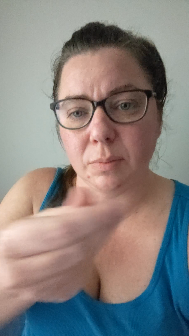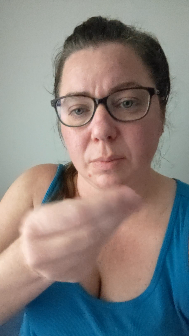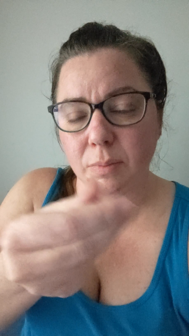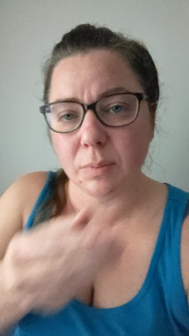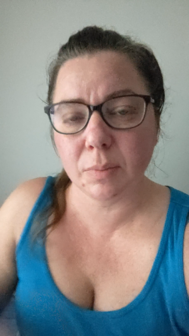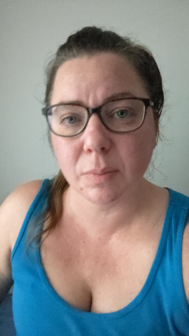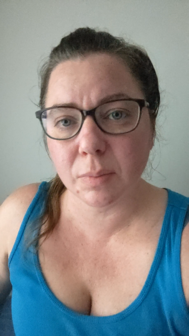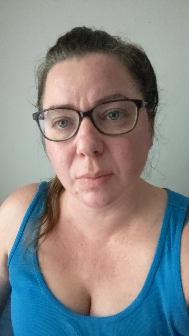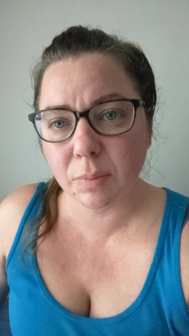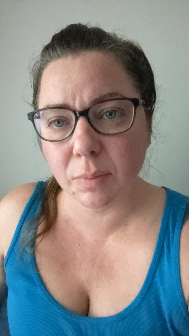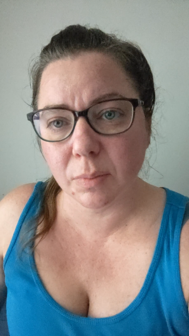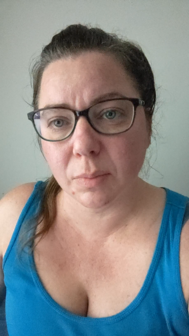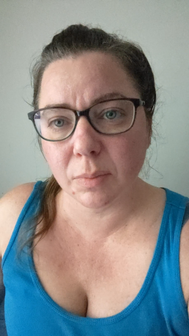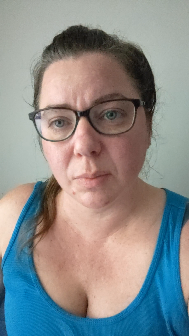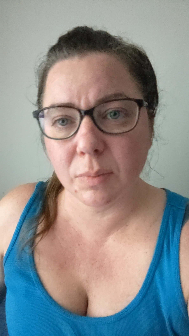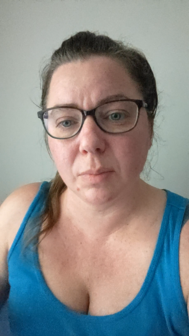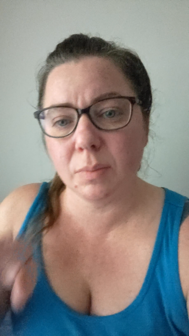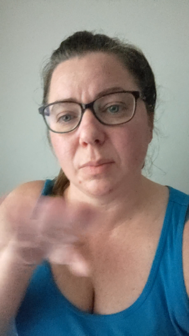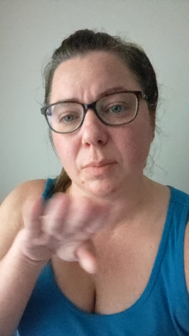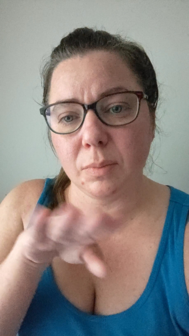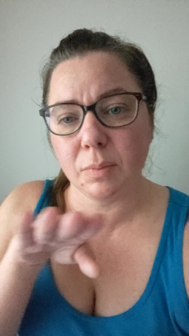boots